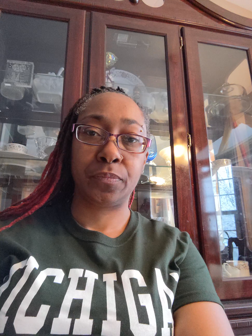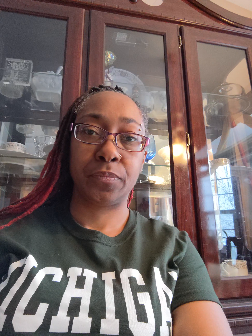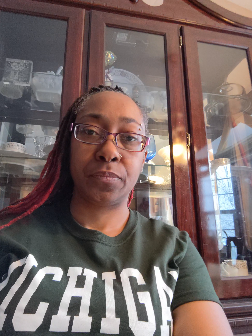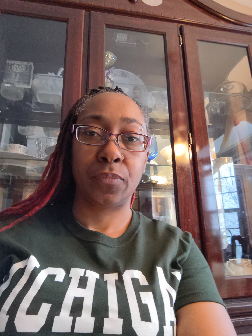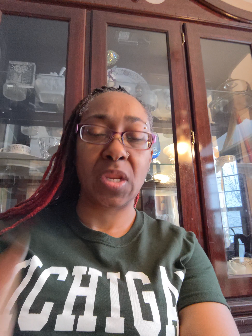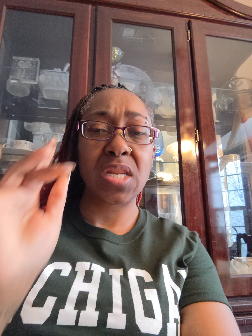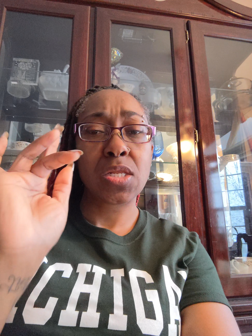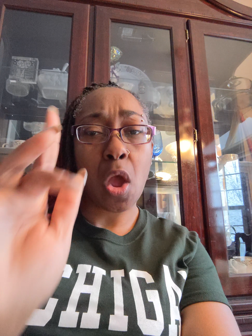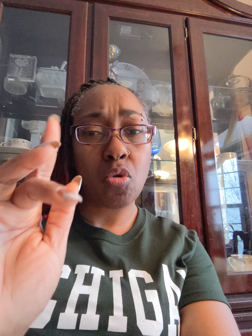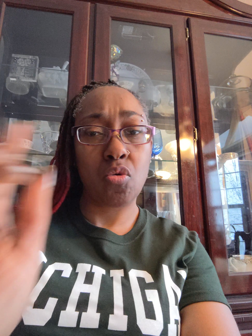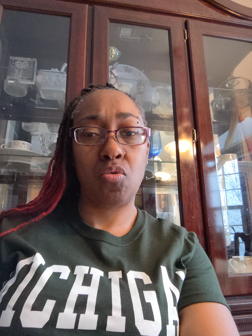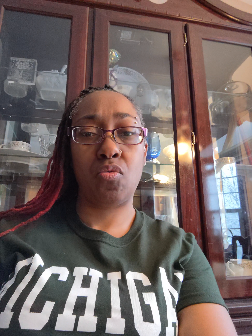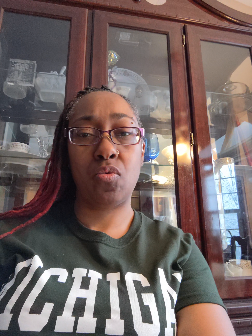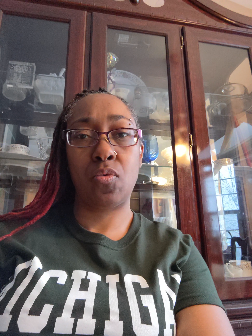touch